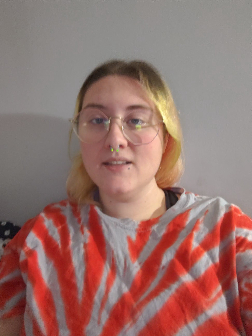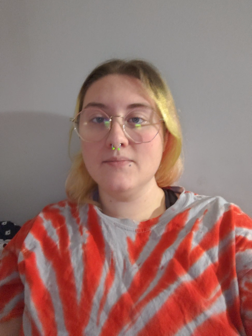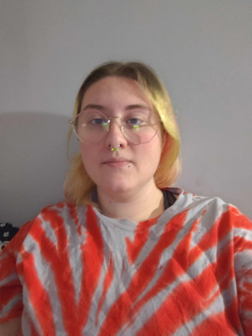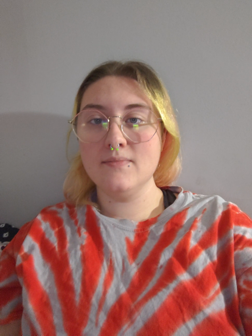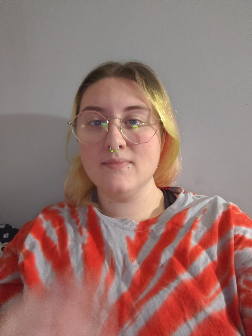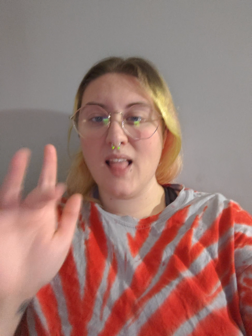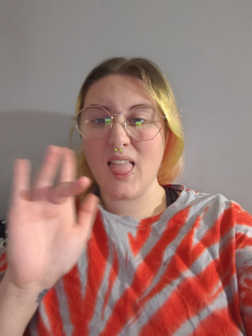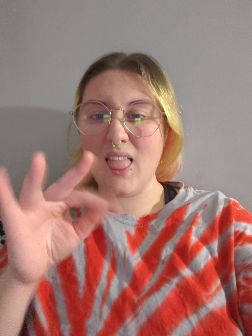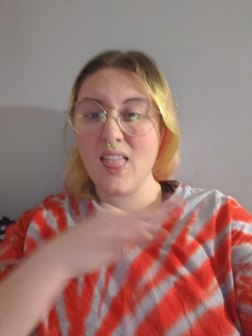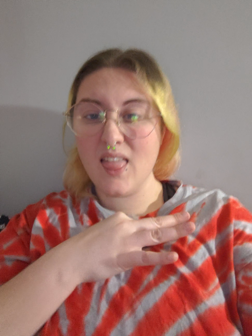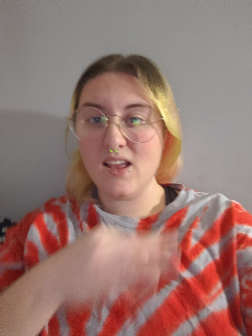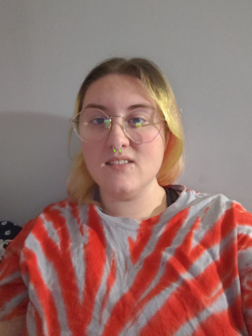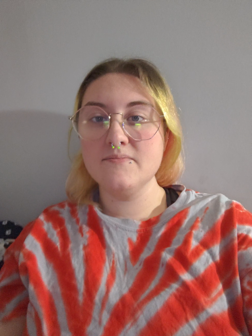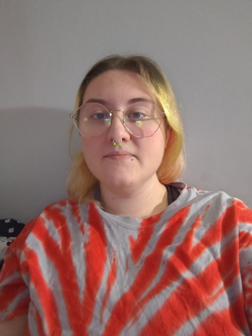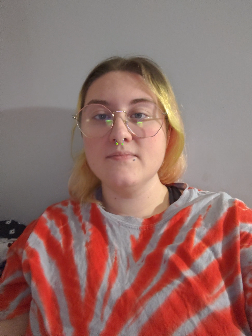yucky